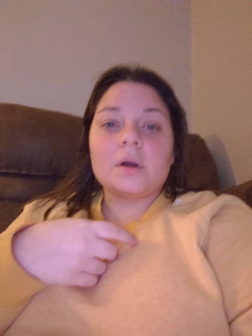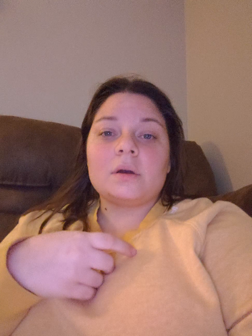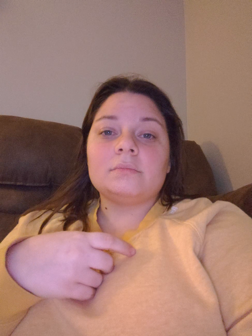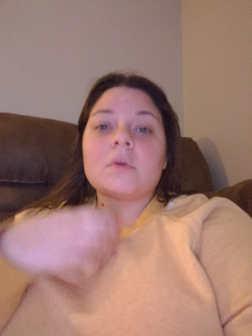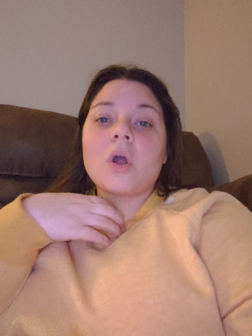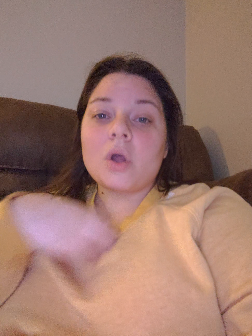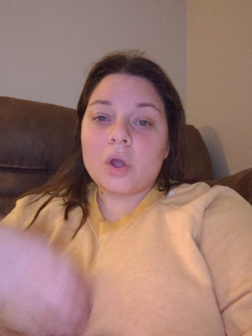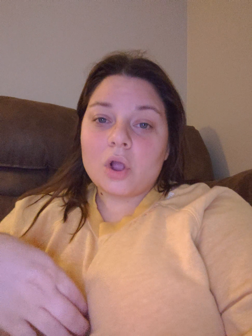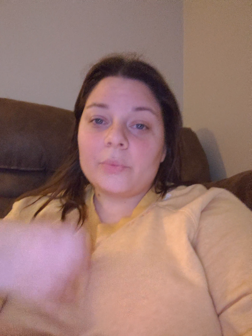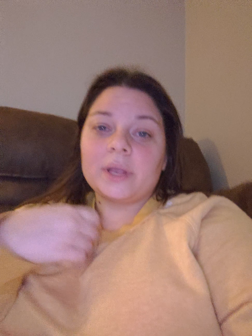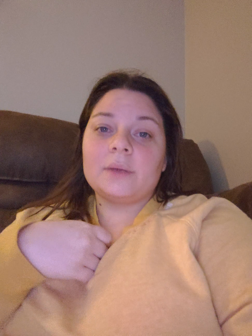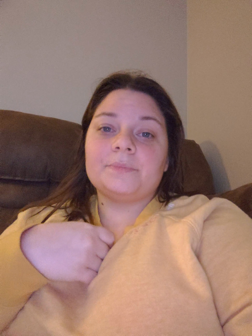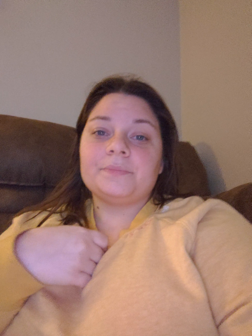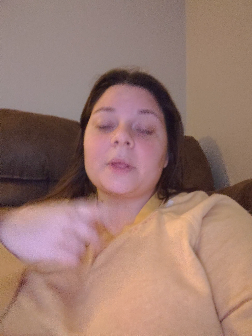hungry